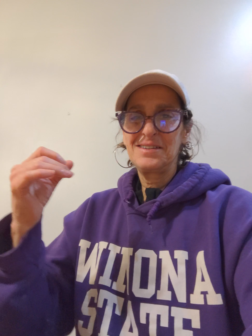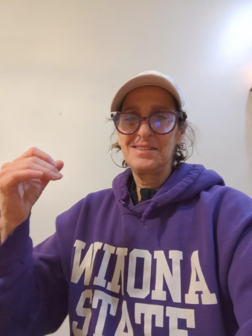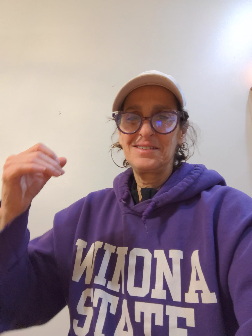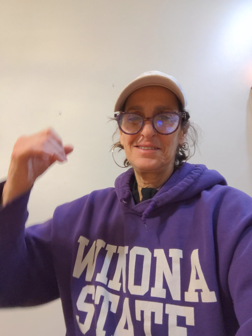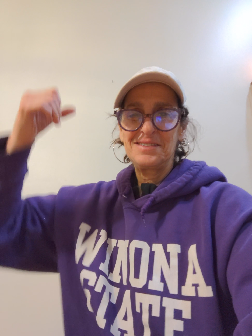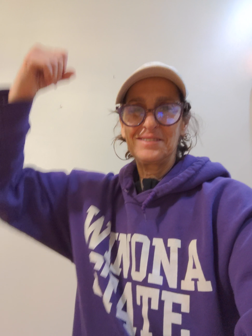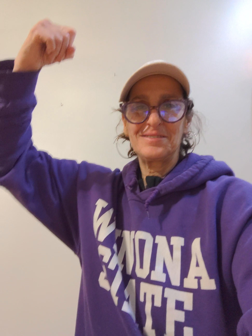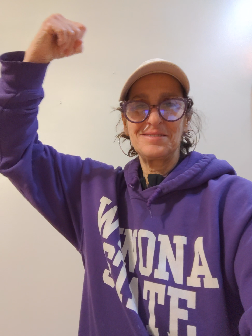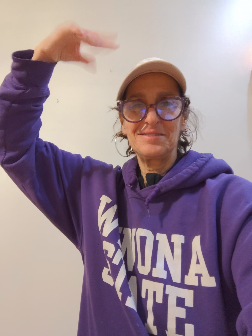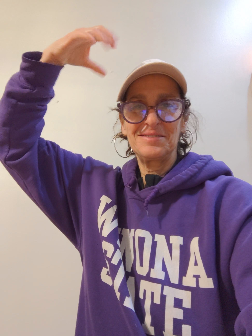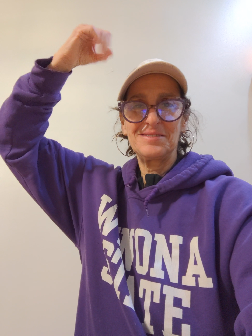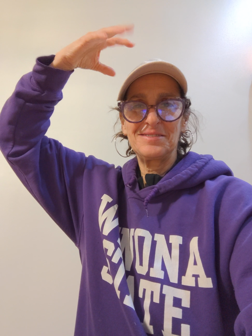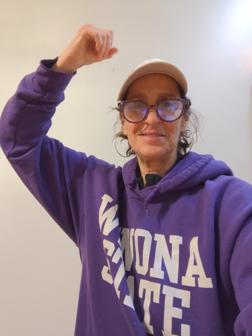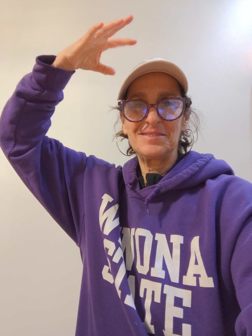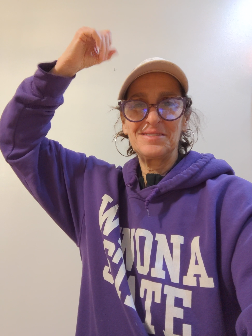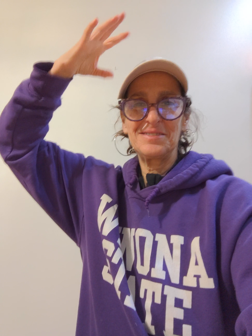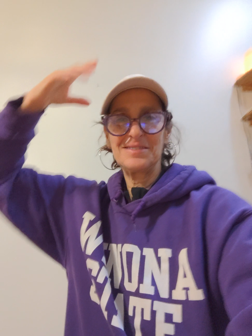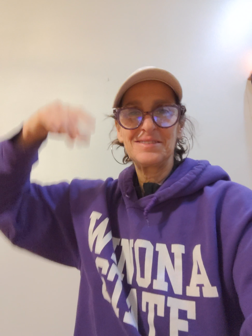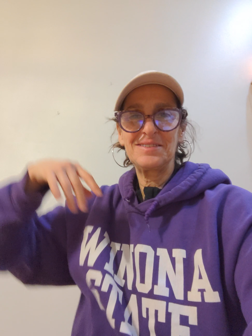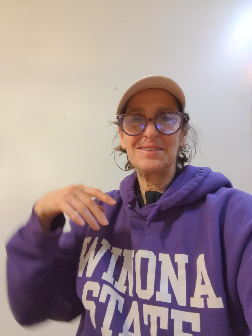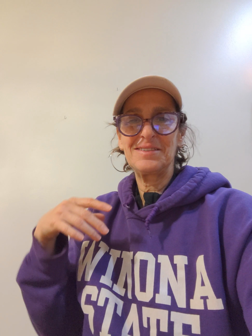shower